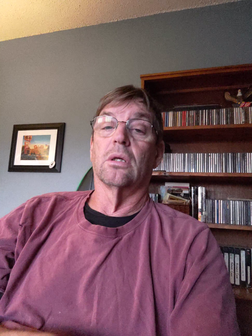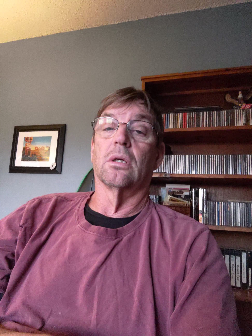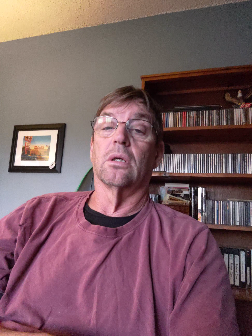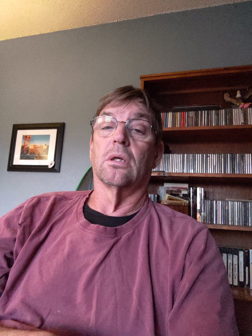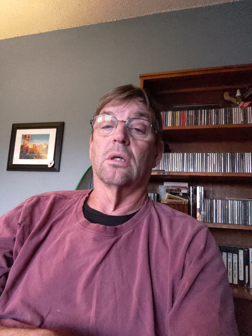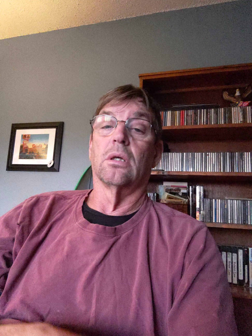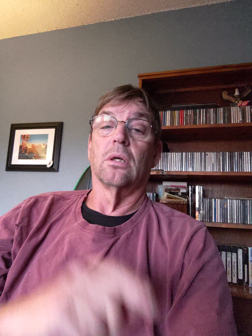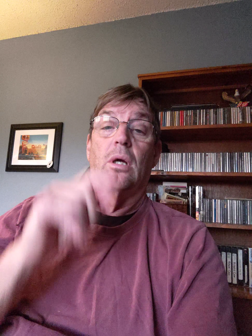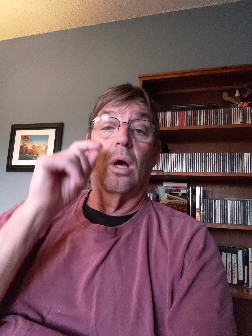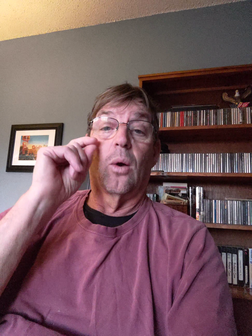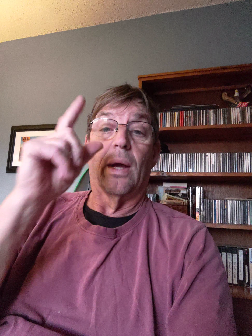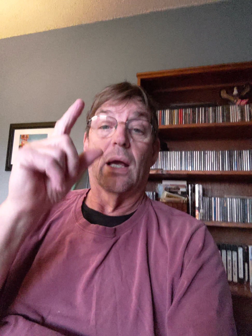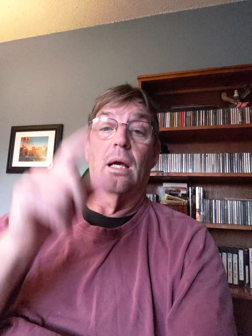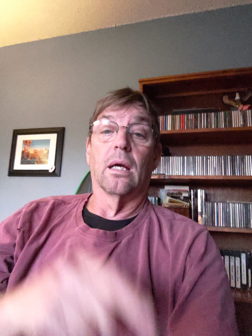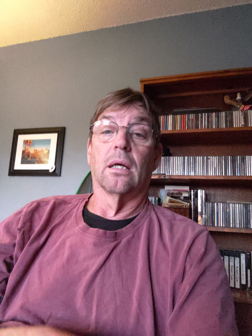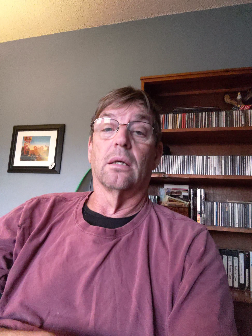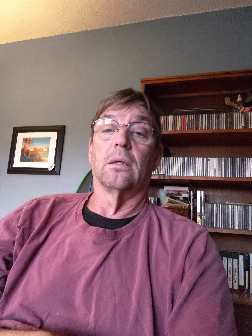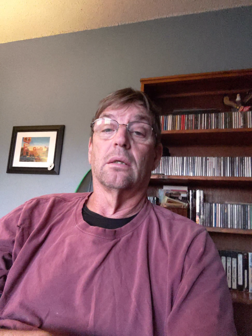awake